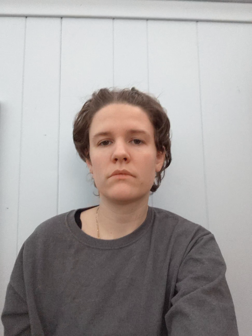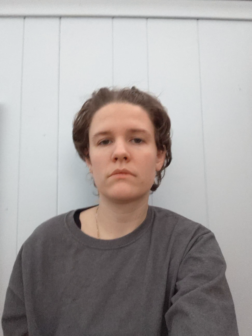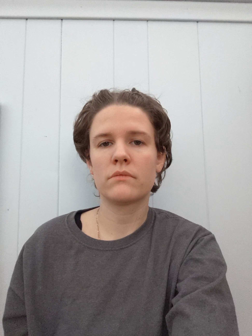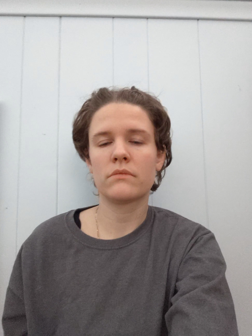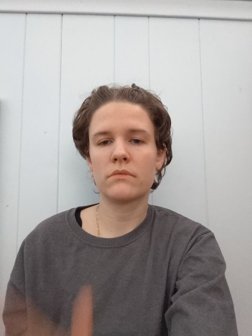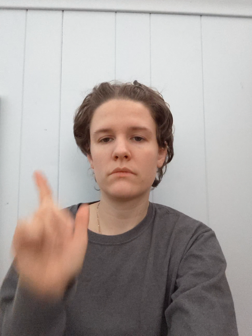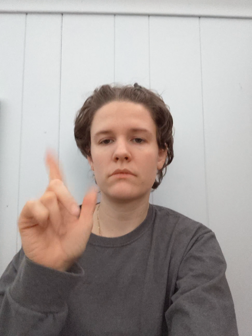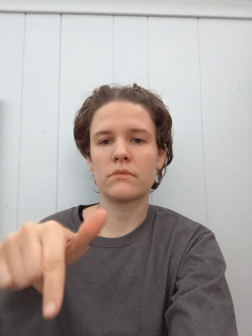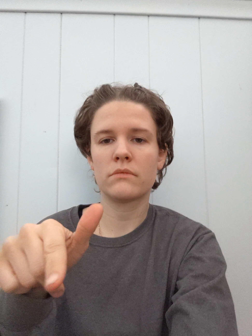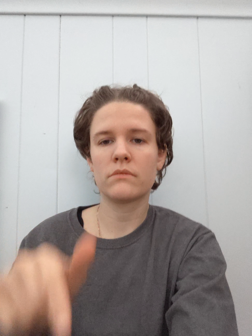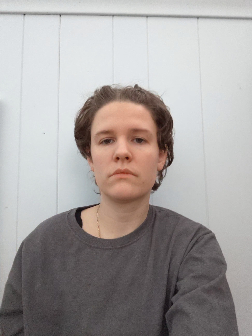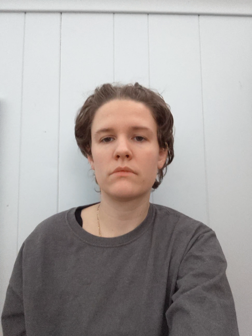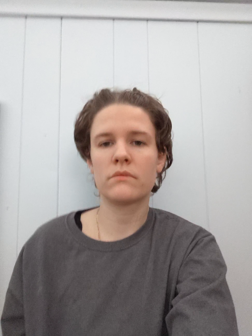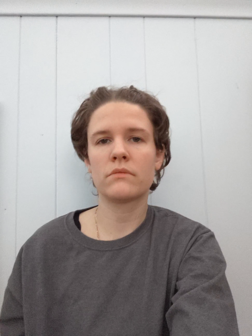later